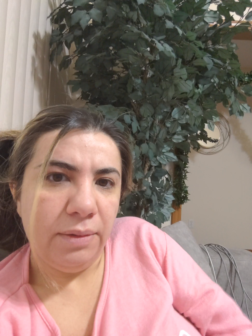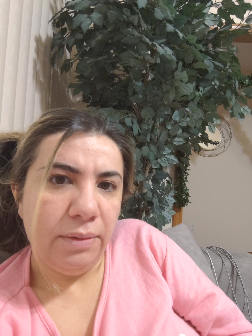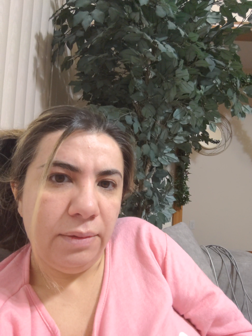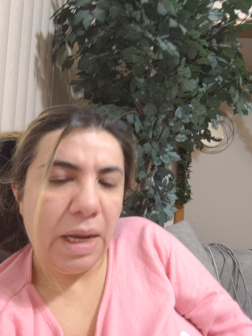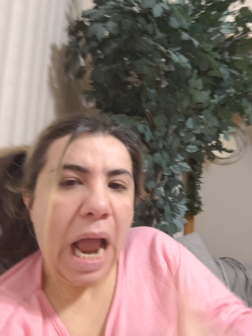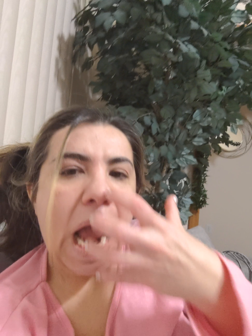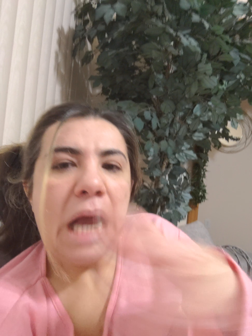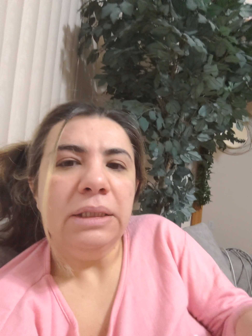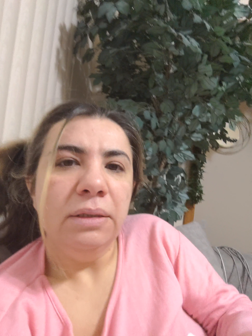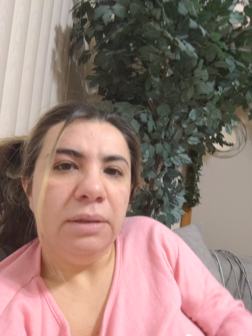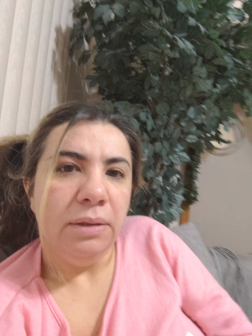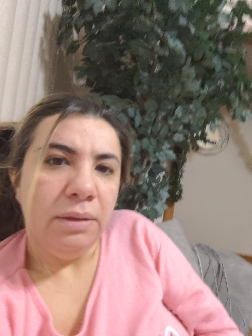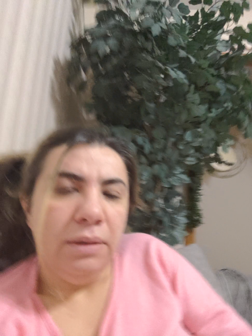hot